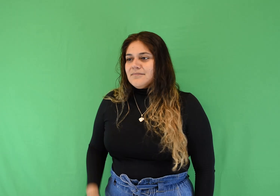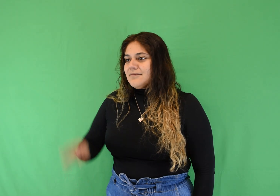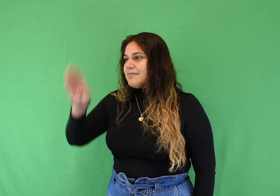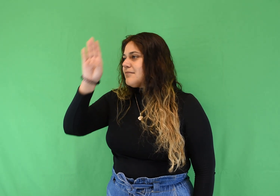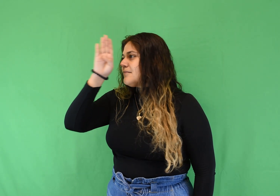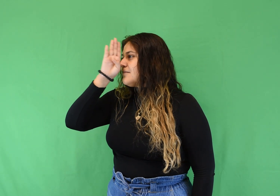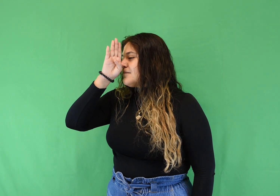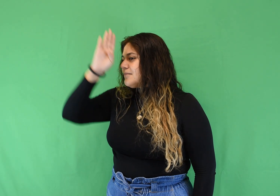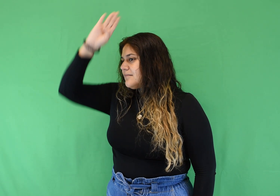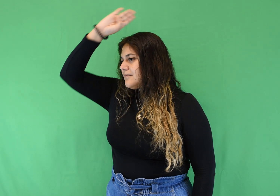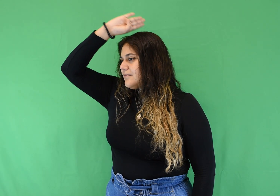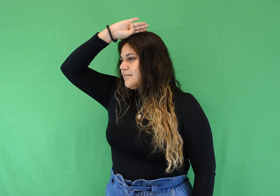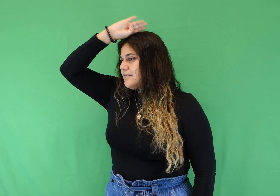bomberos